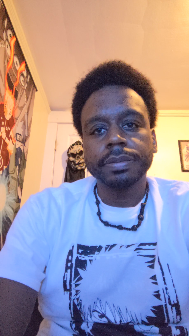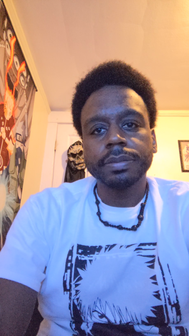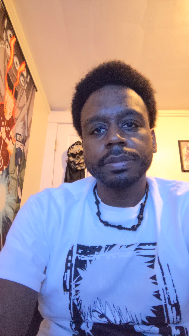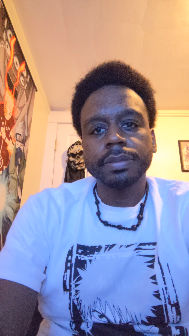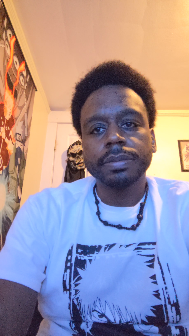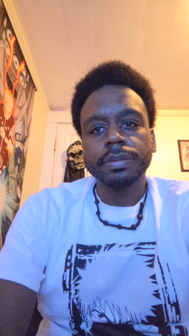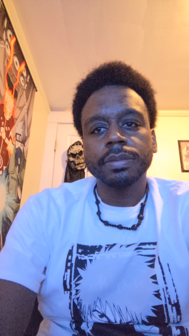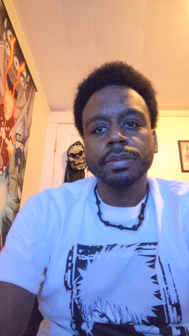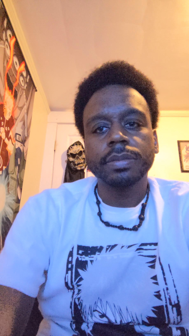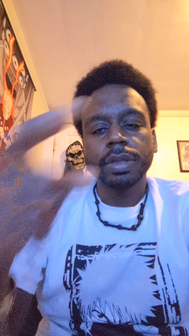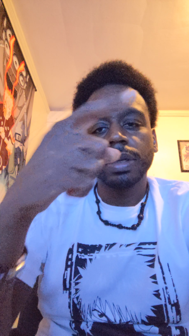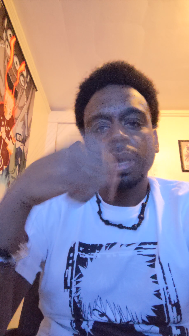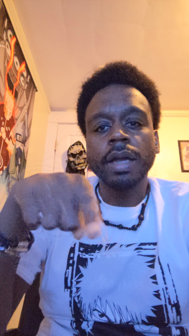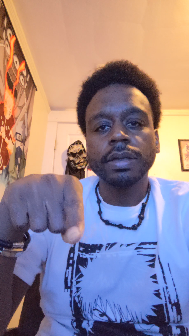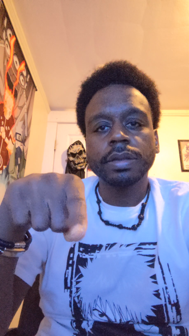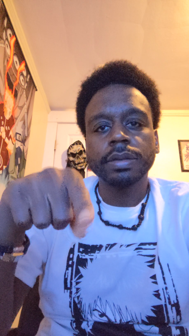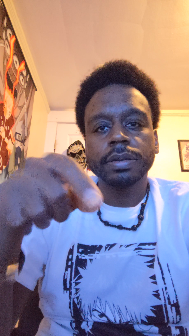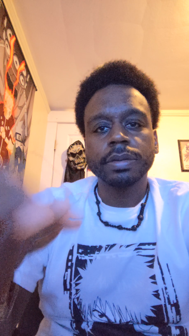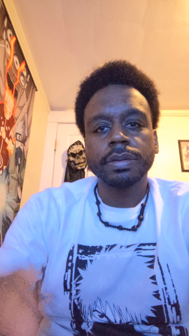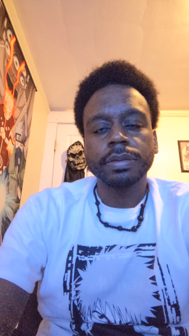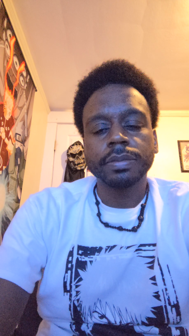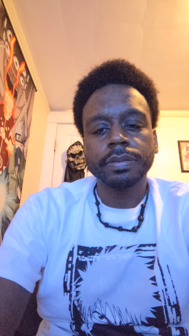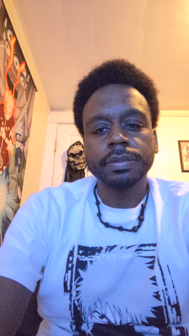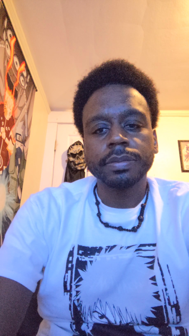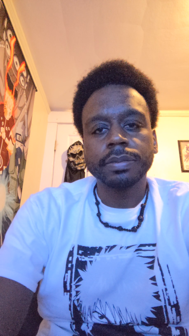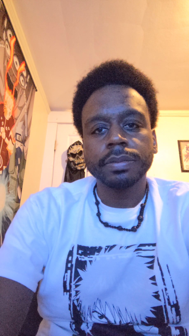cut